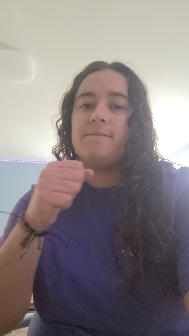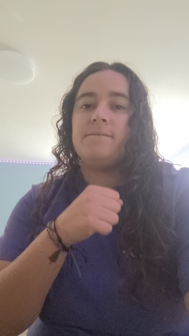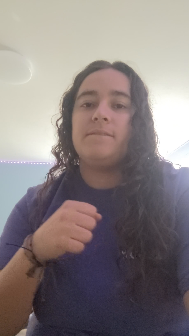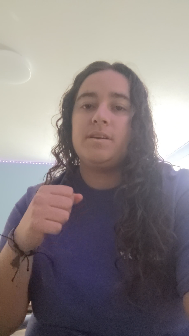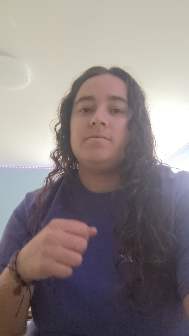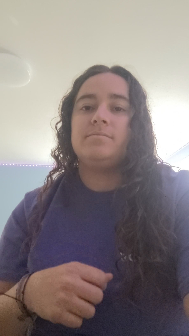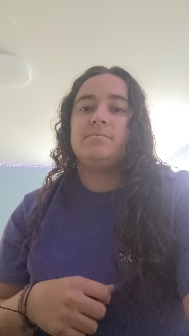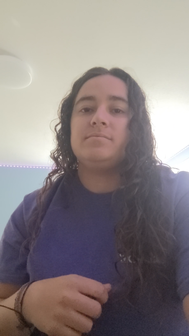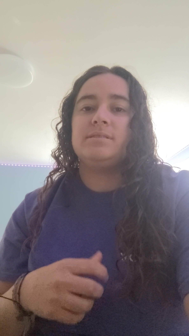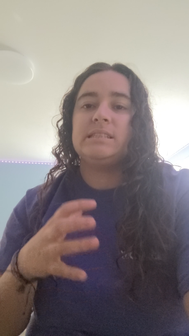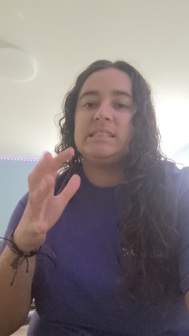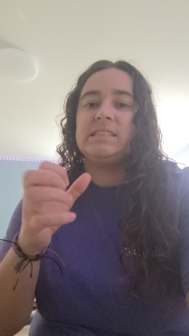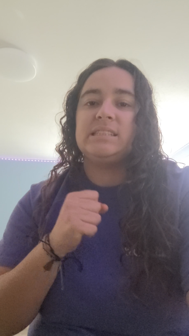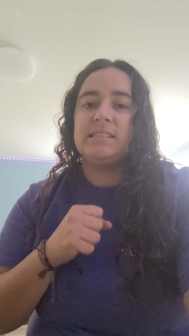get